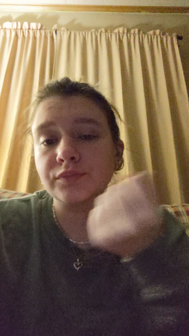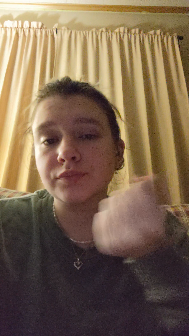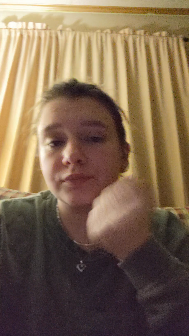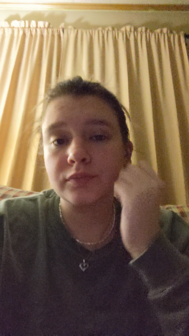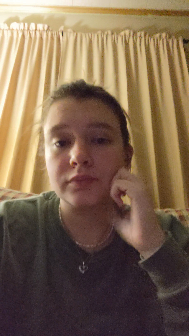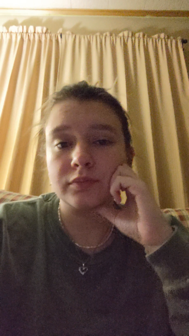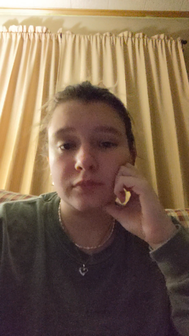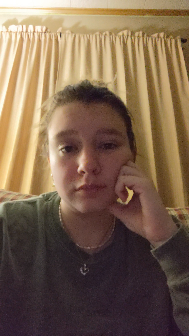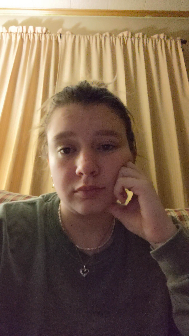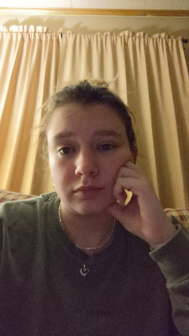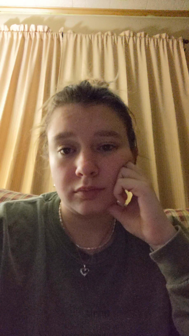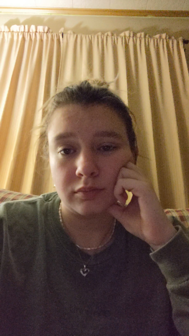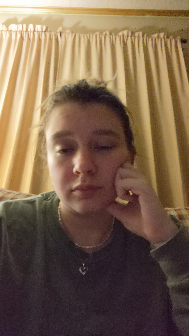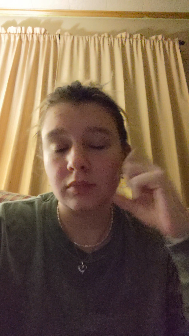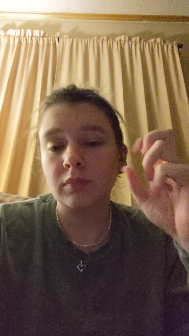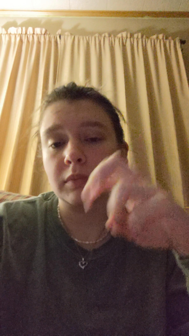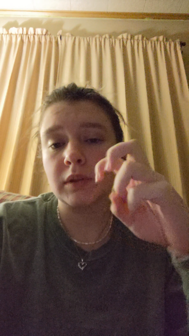potato